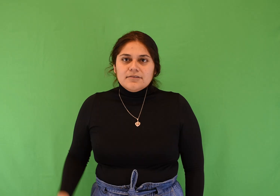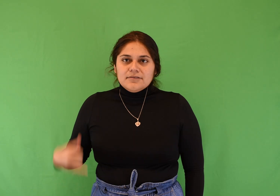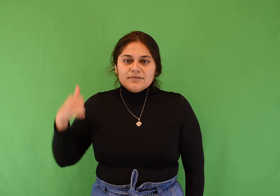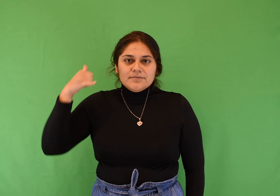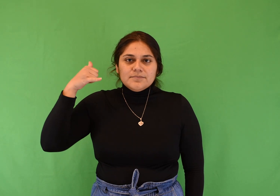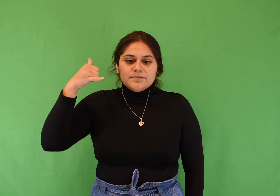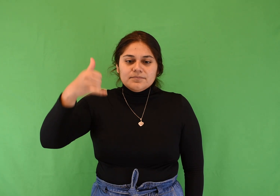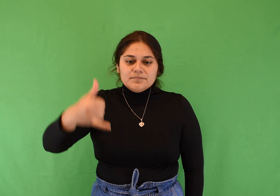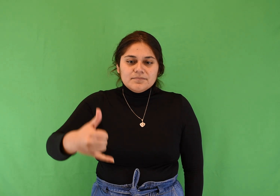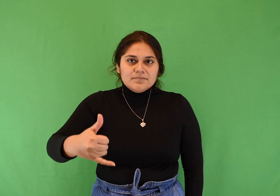llamar